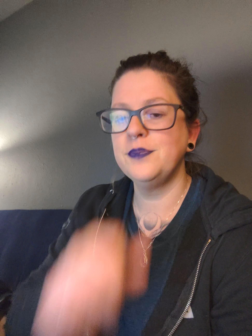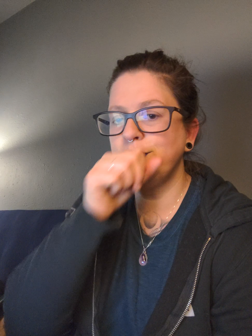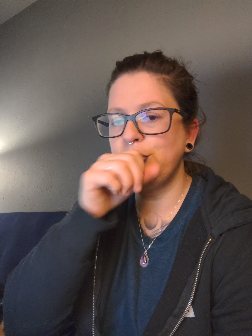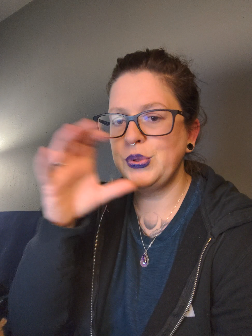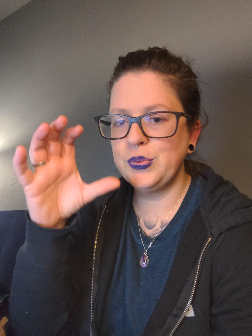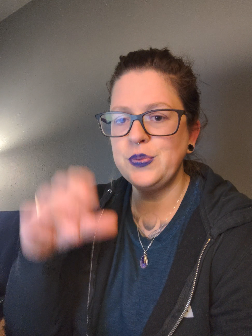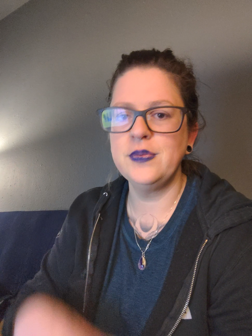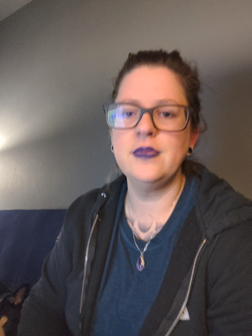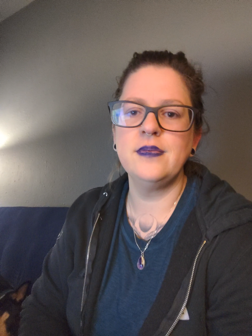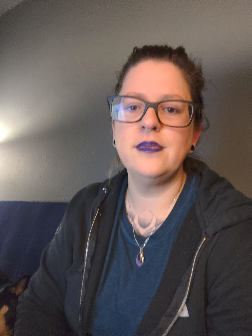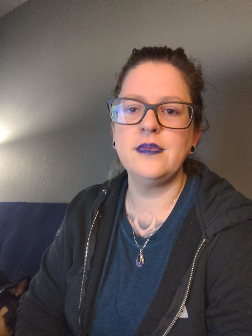balloon